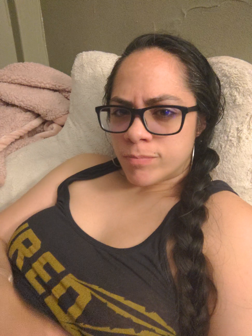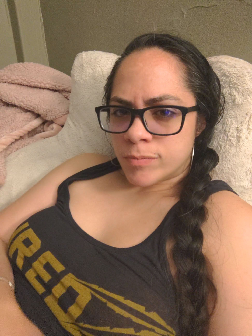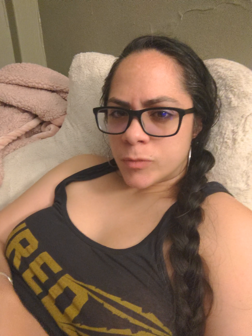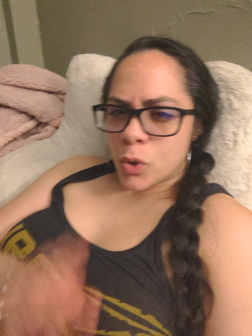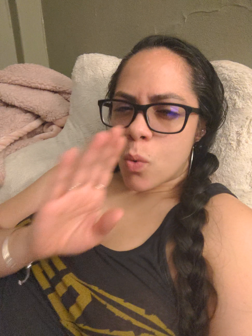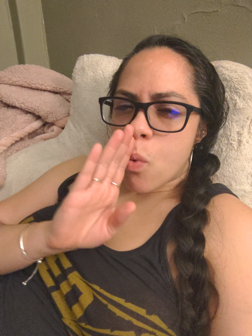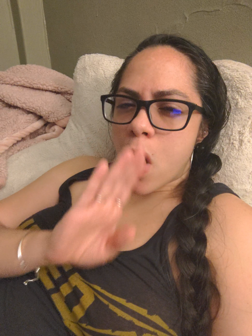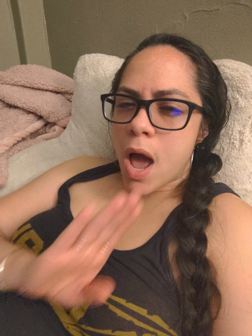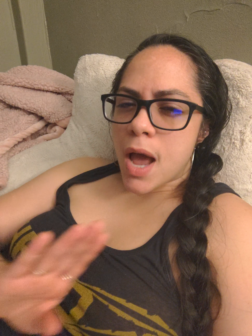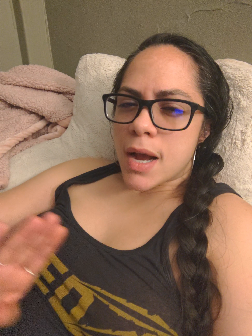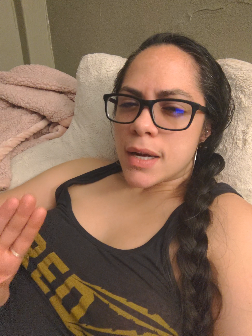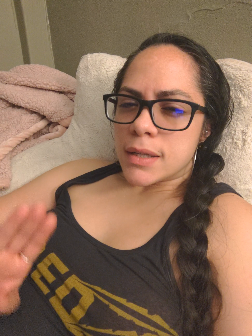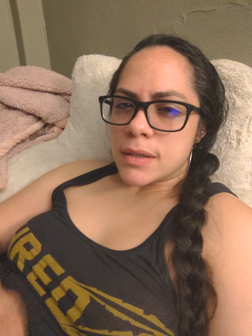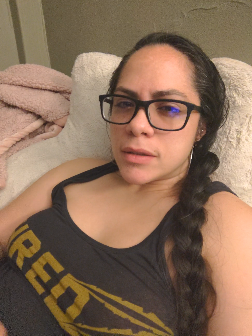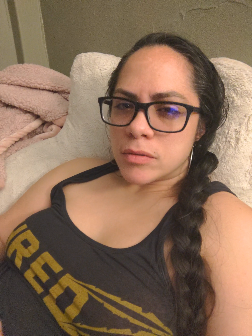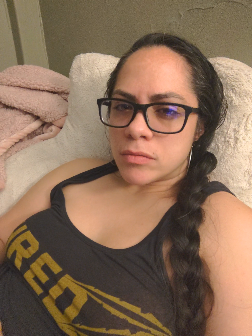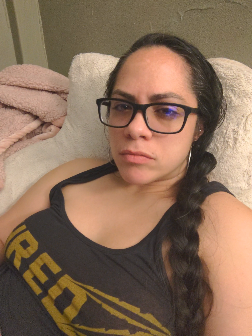quiet